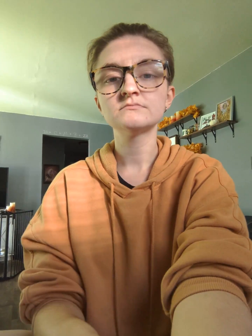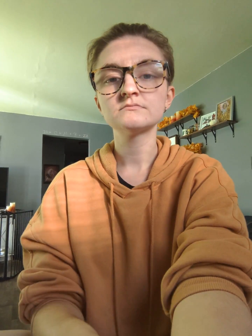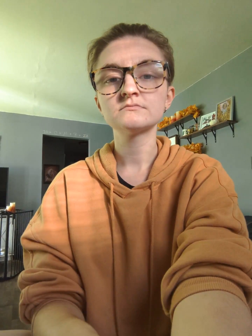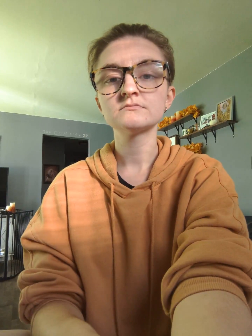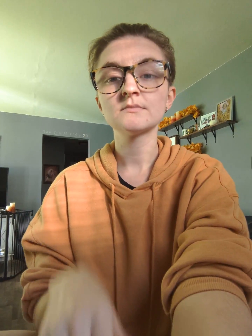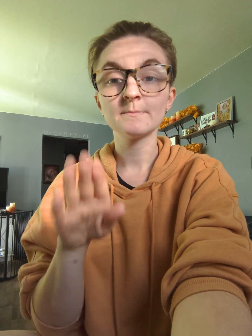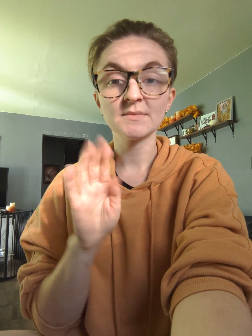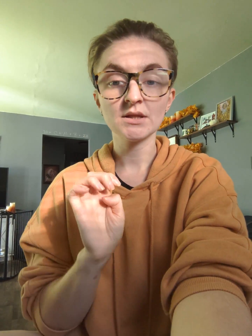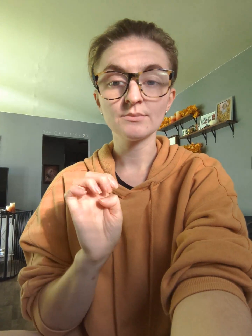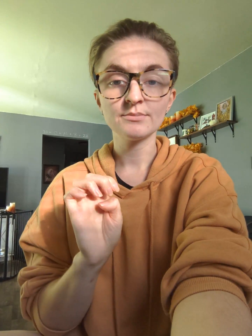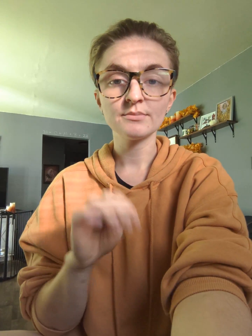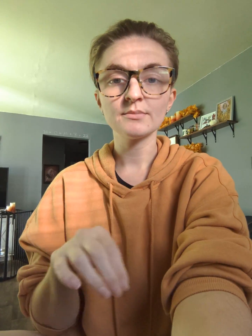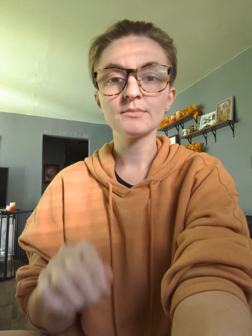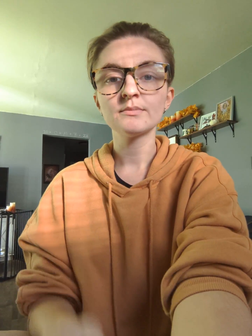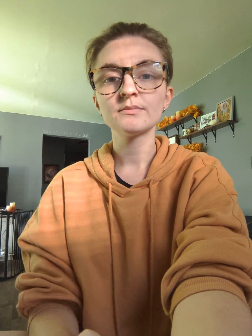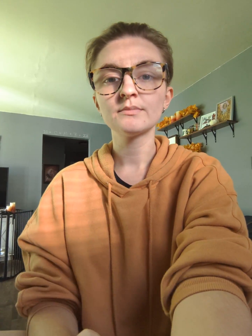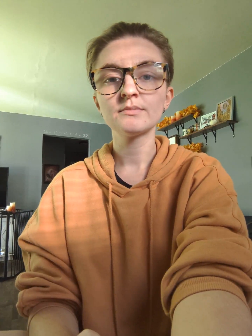be